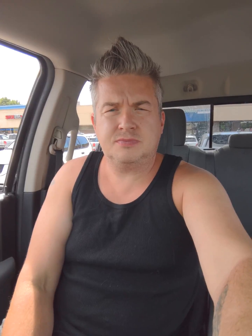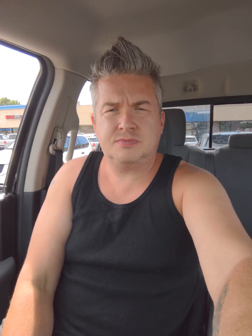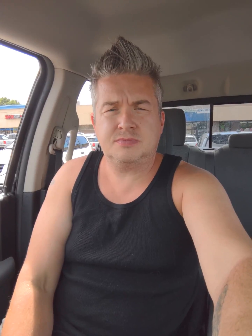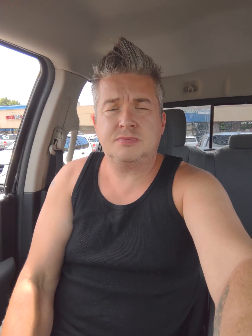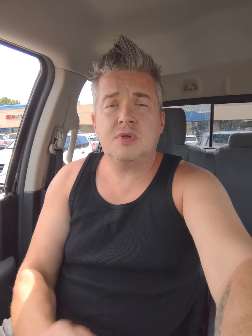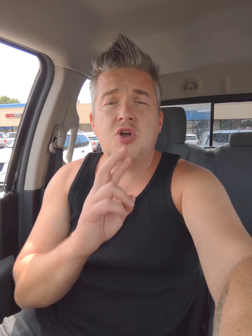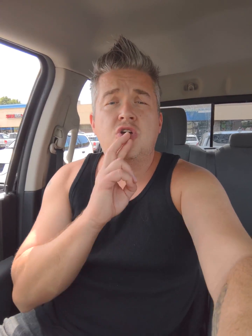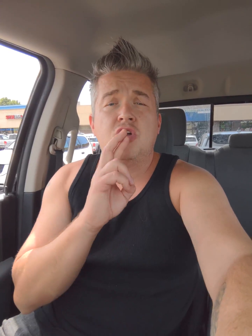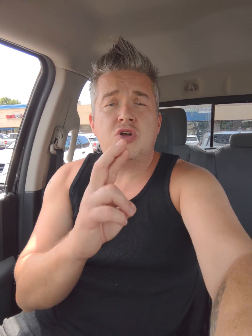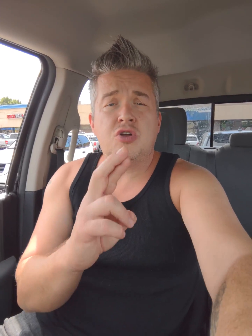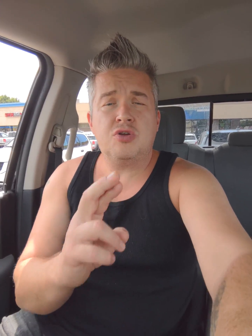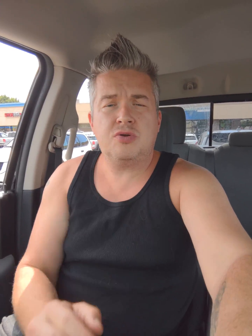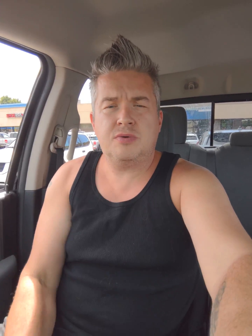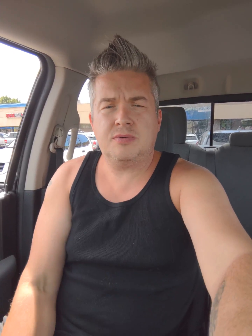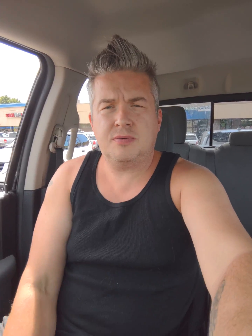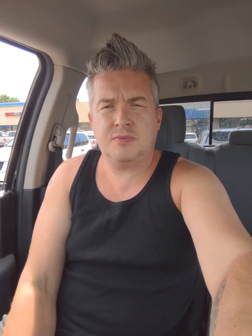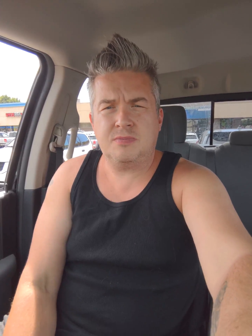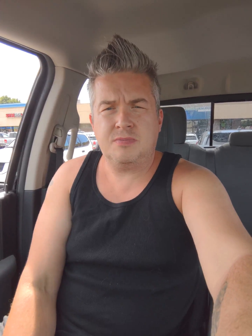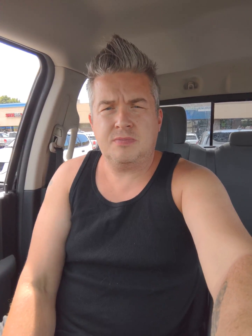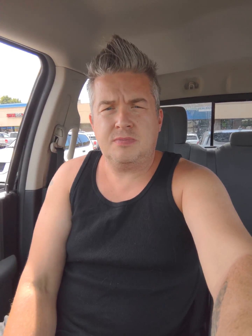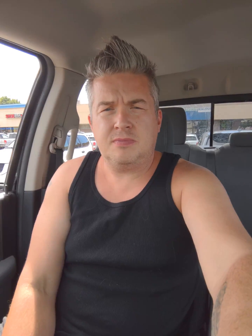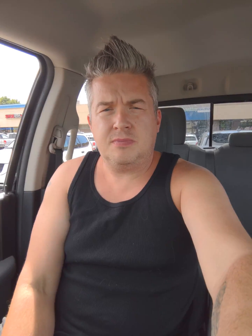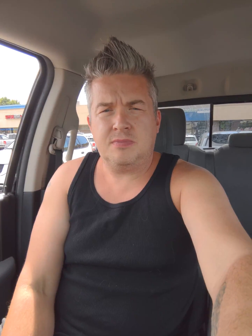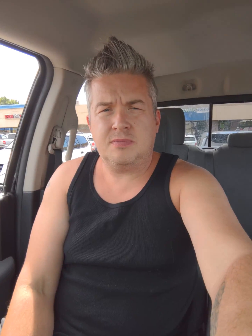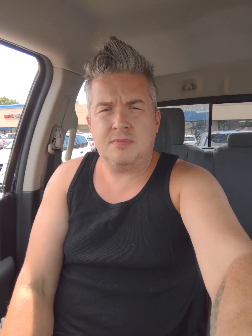are